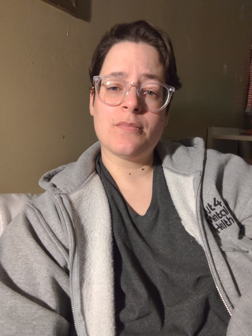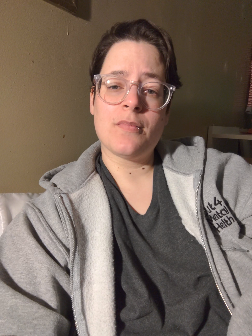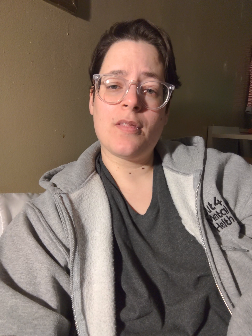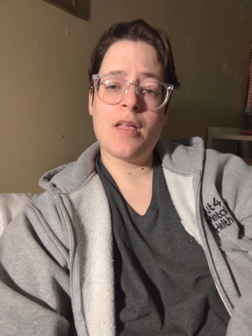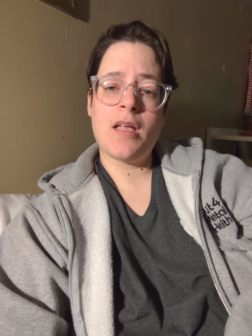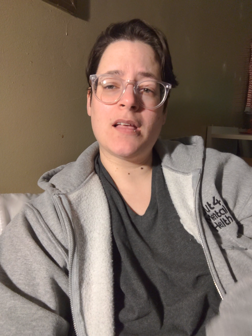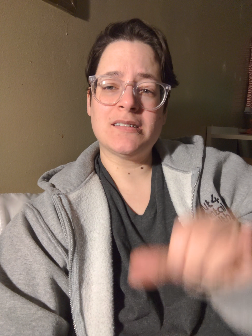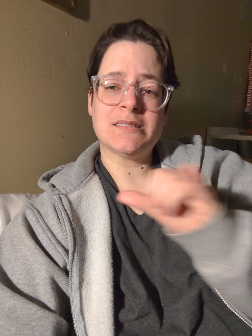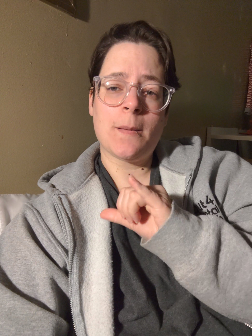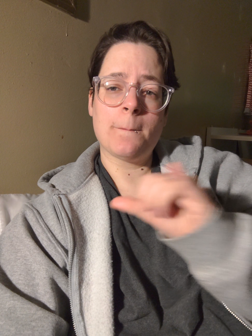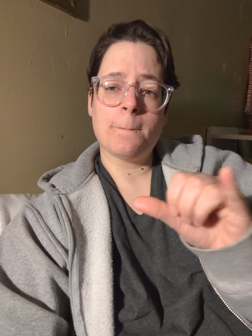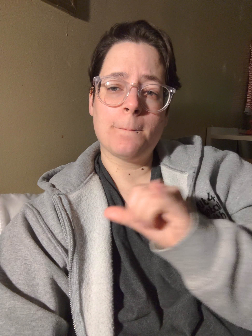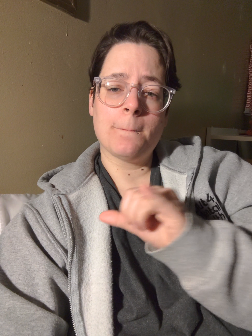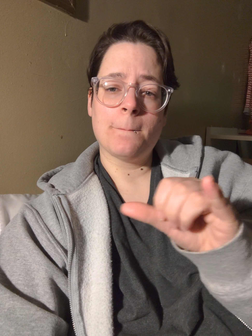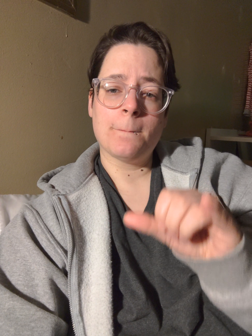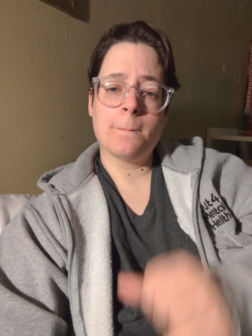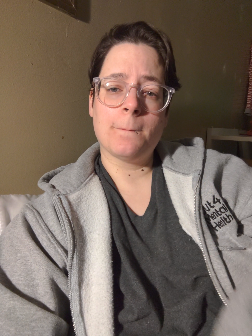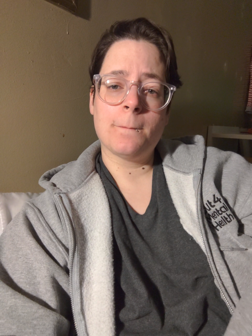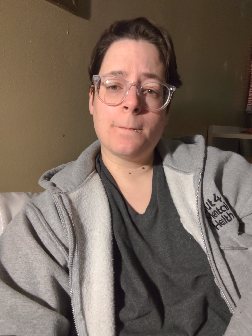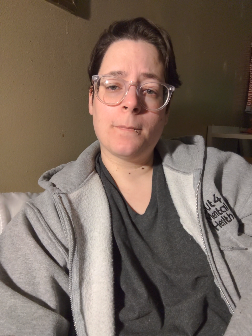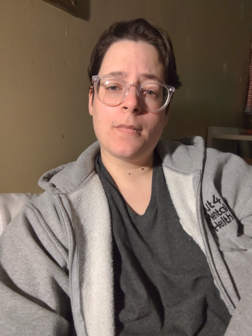same